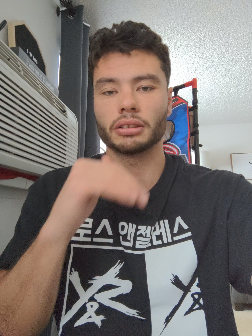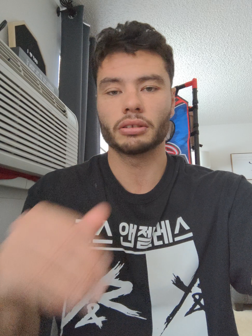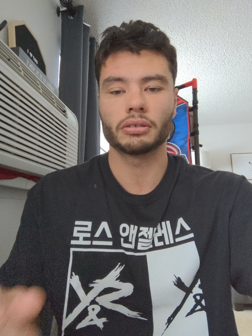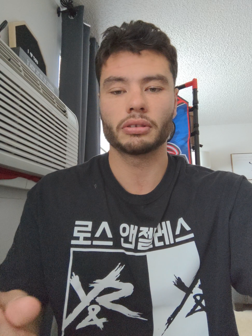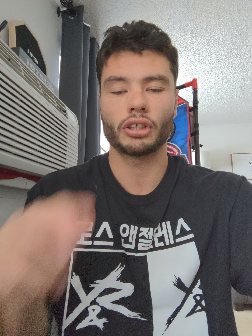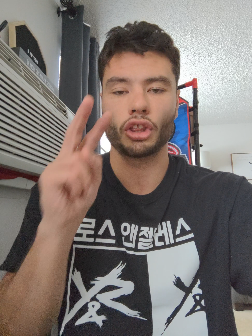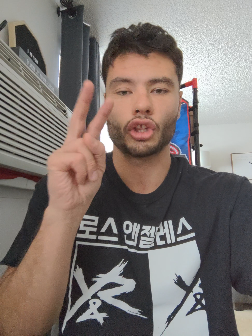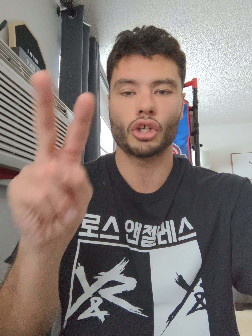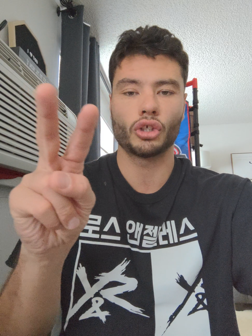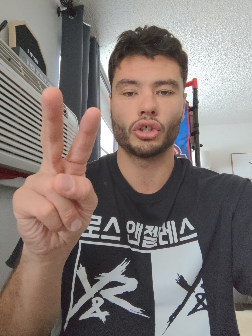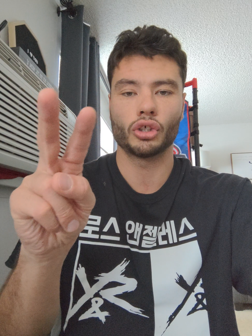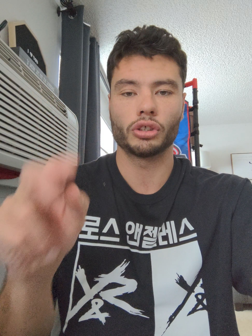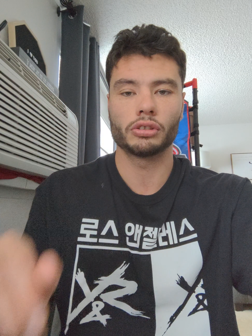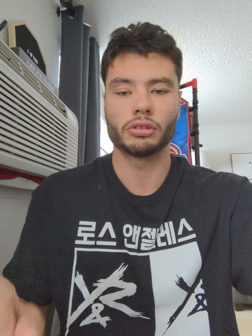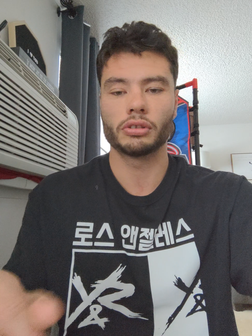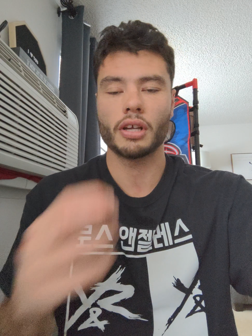look